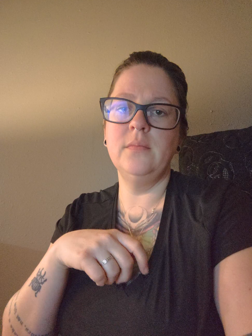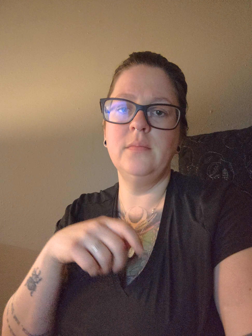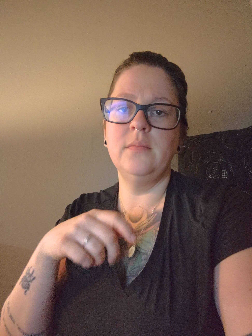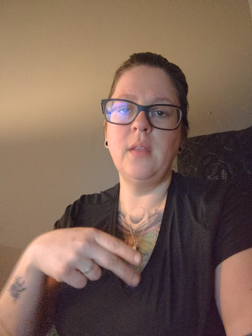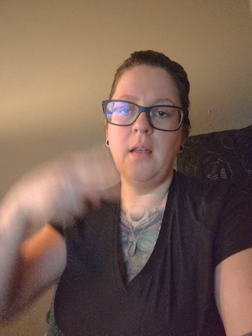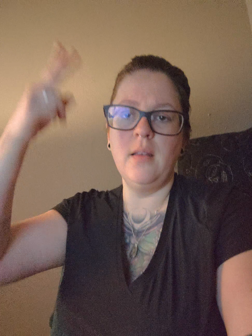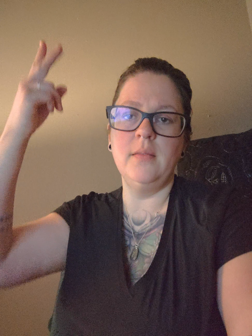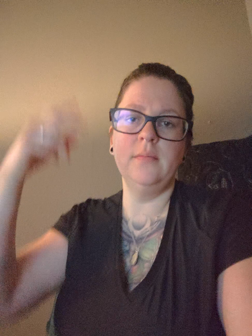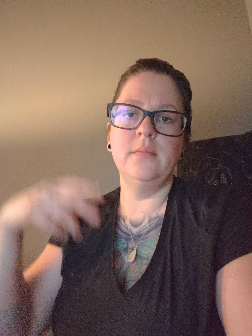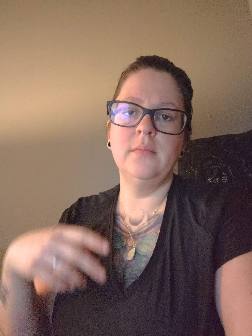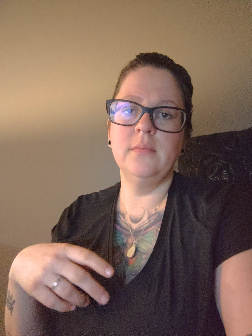high